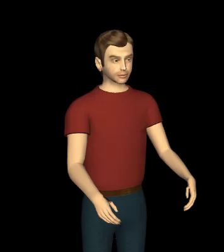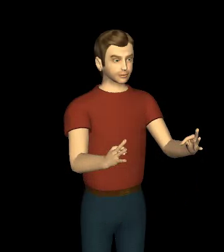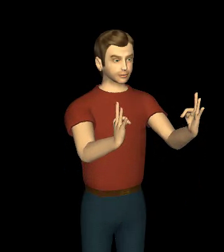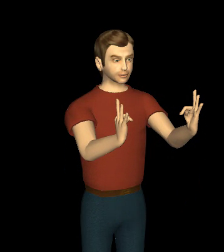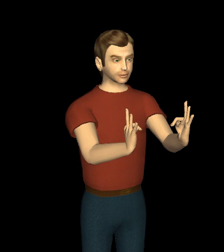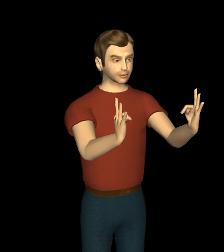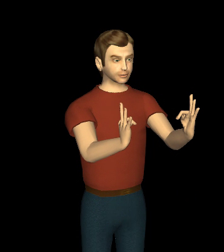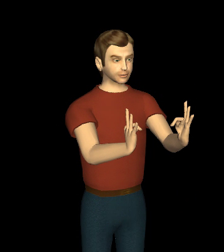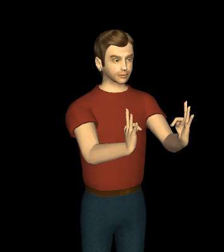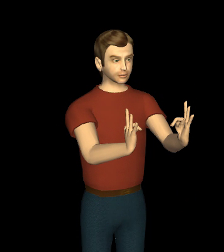عمة